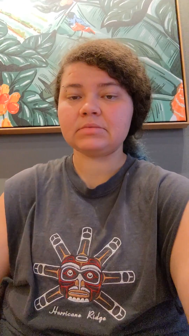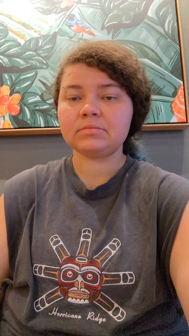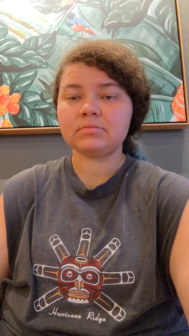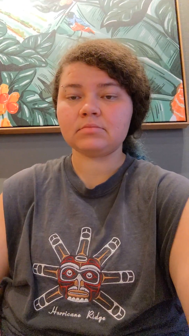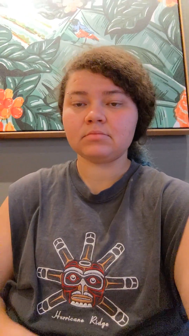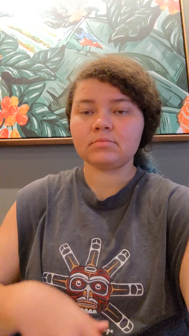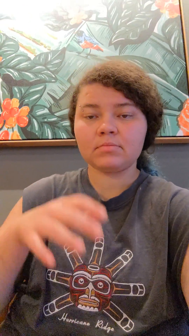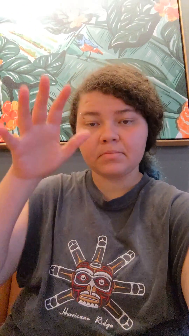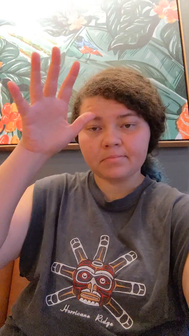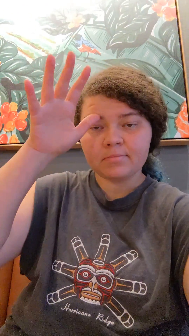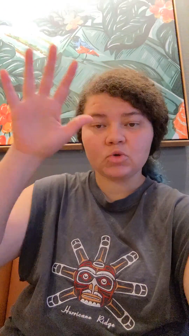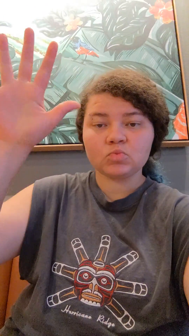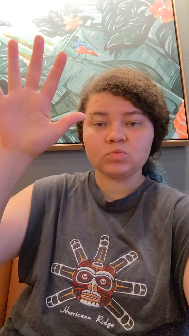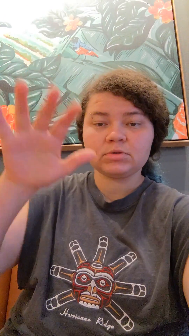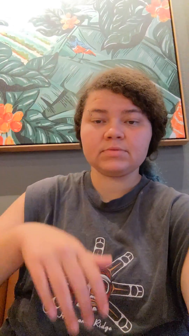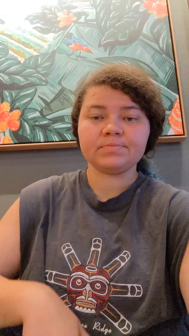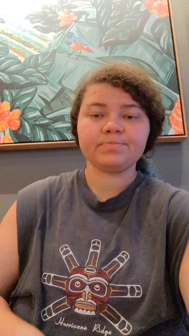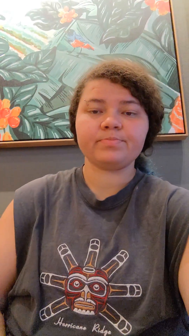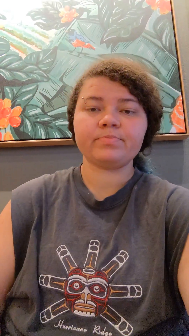moose